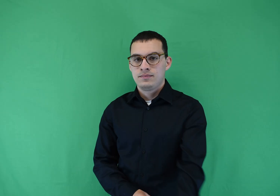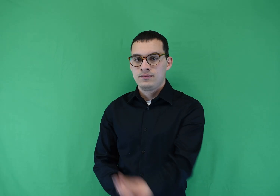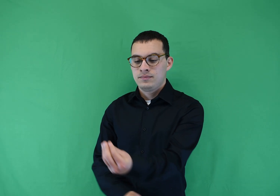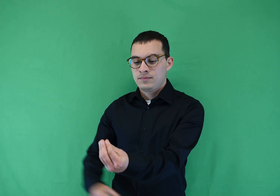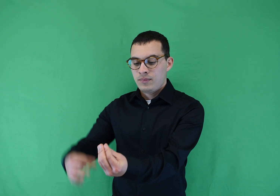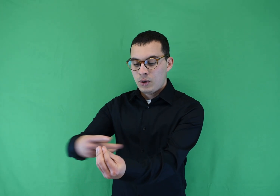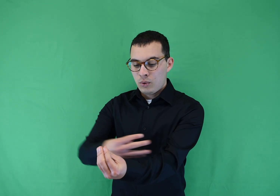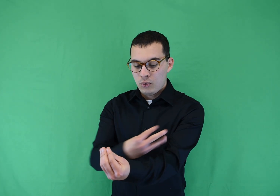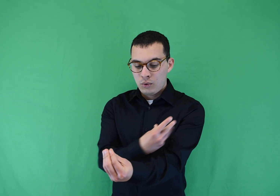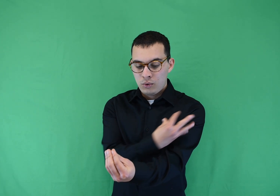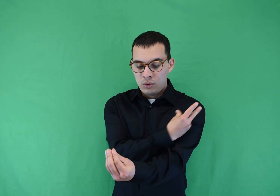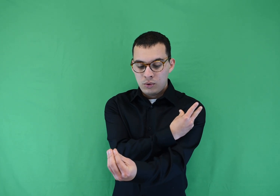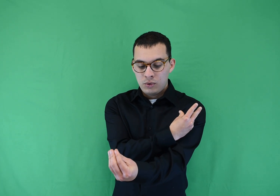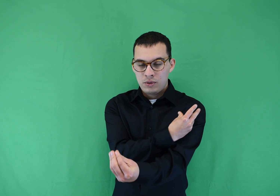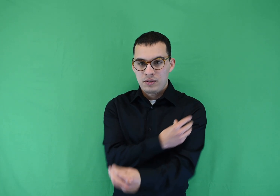deslizar en cuerpo